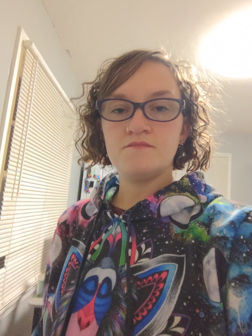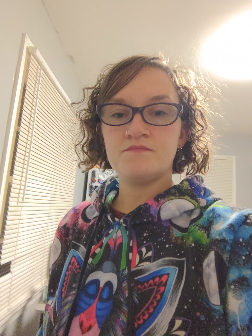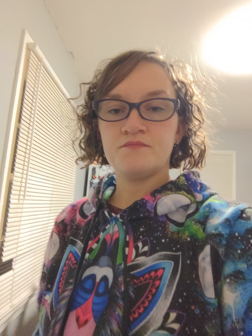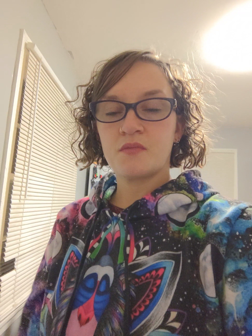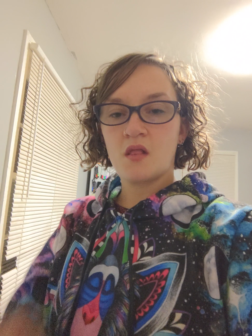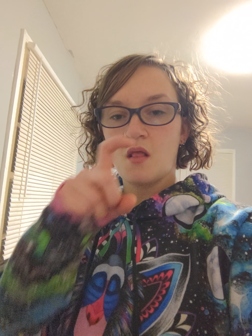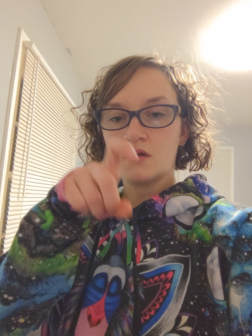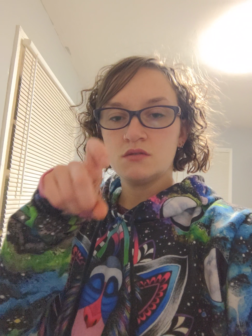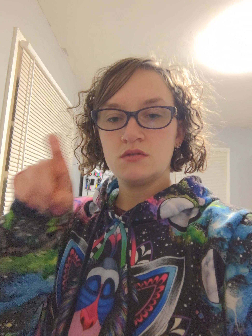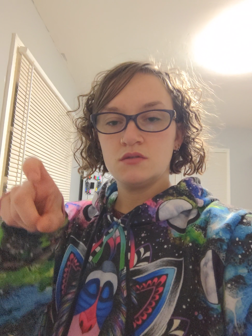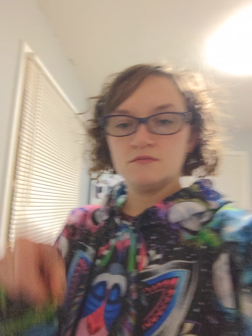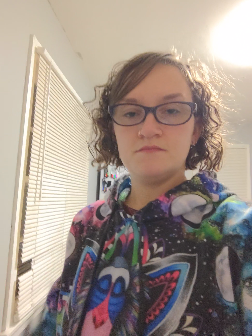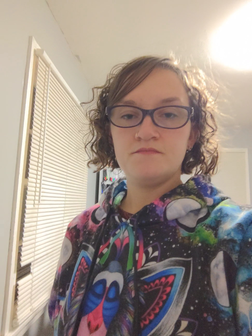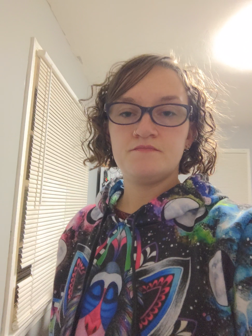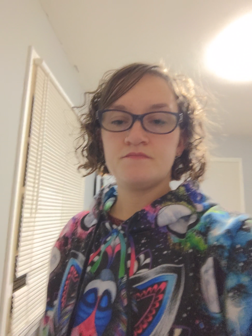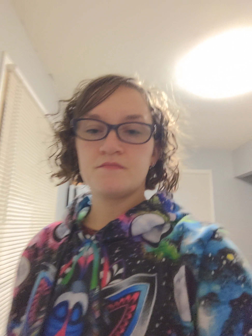closet